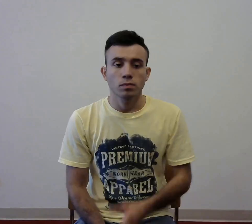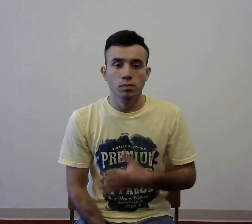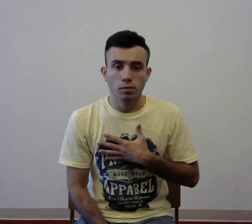mən